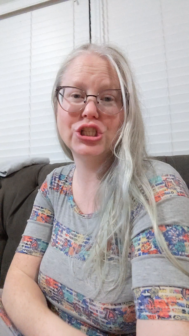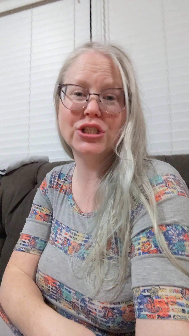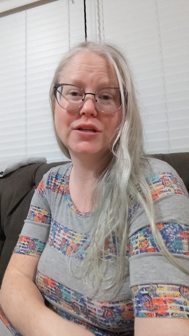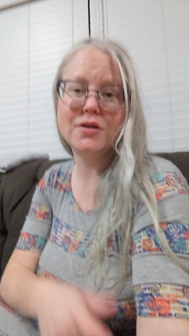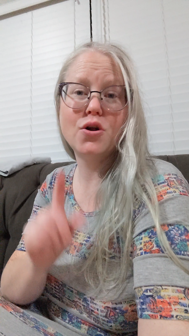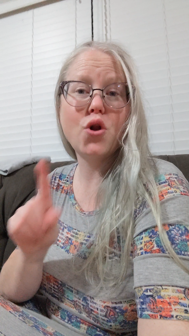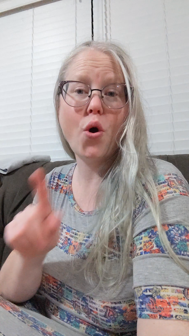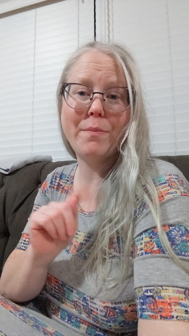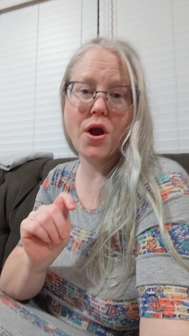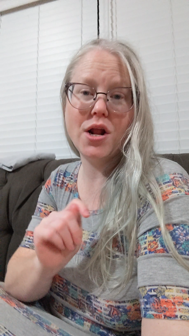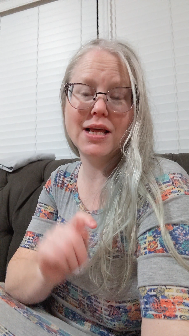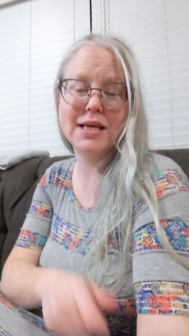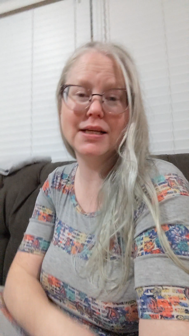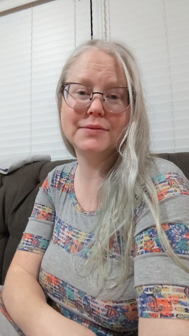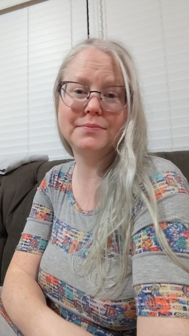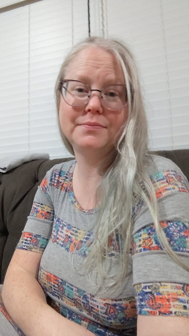go potty